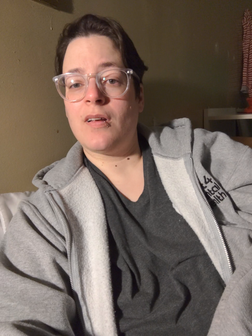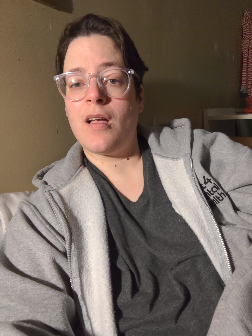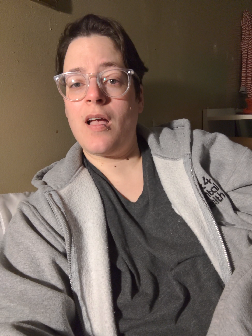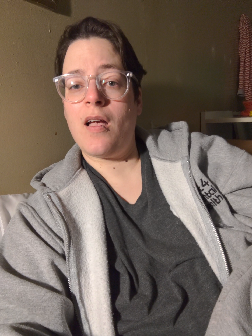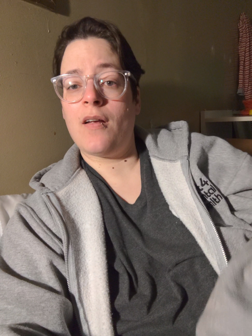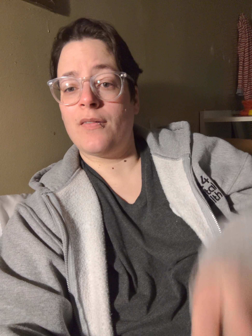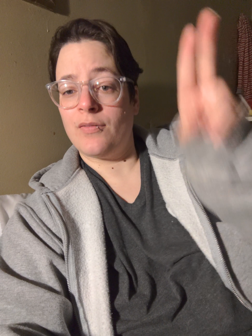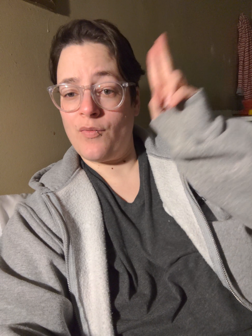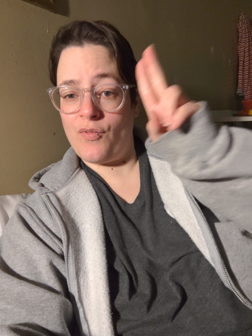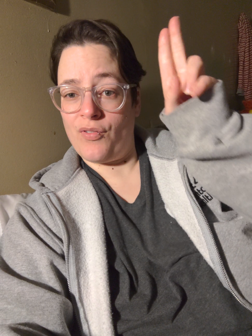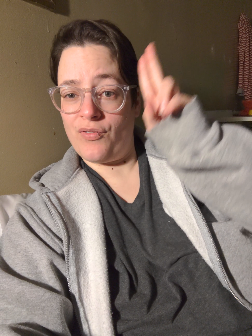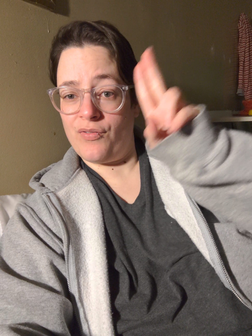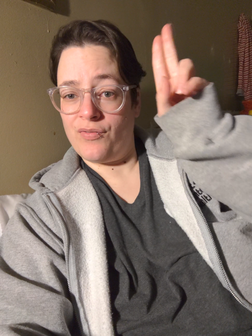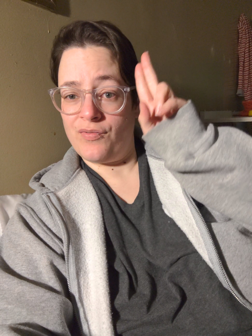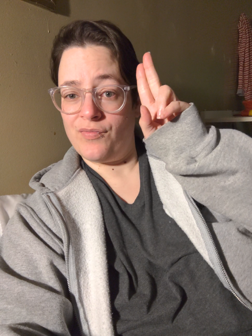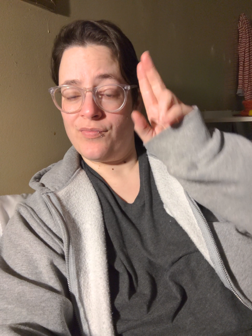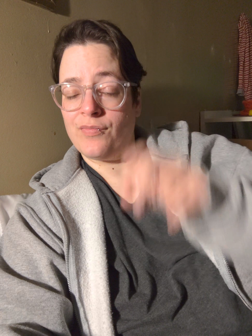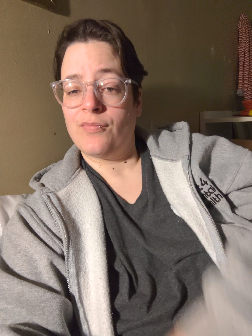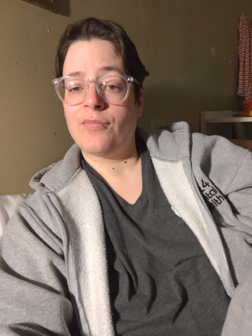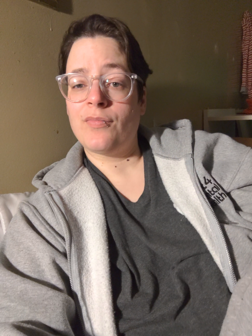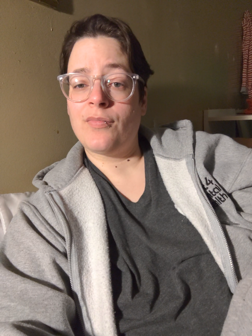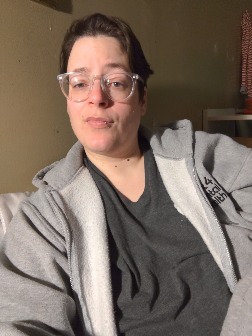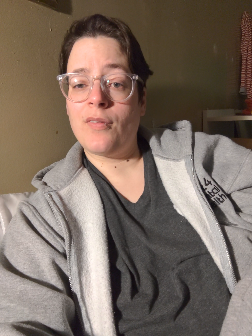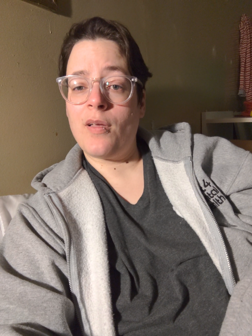uncle